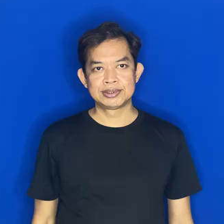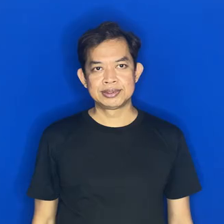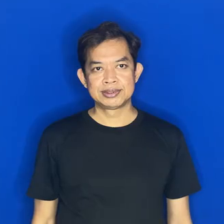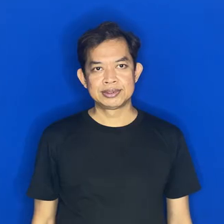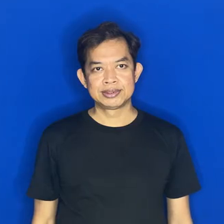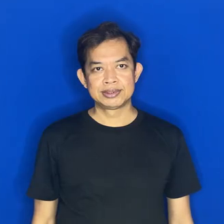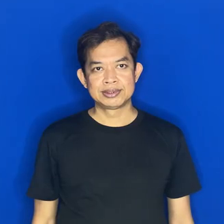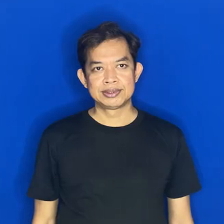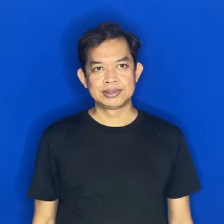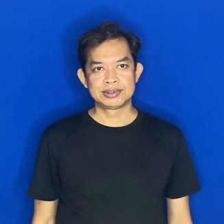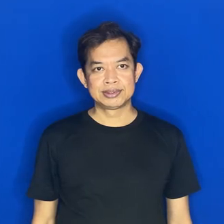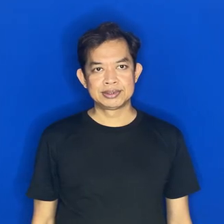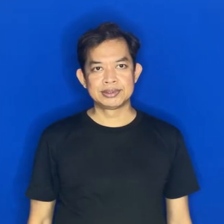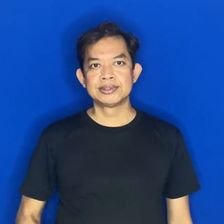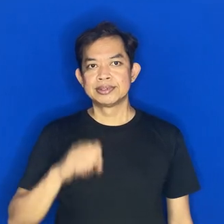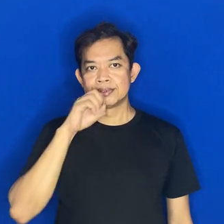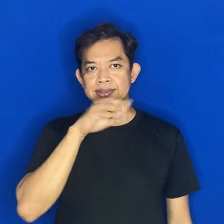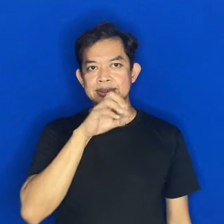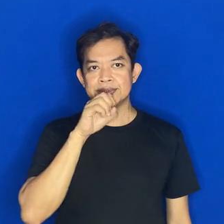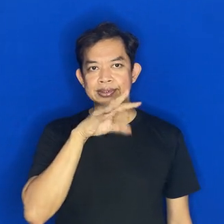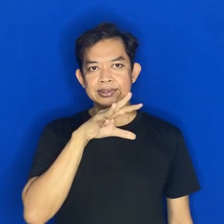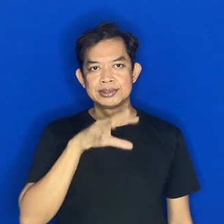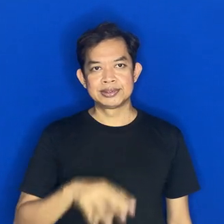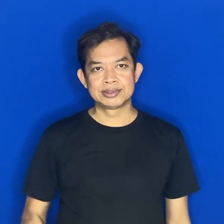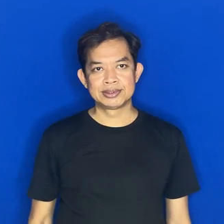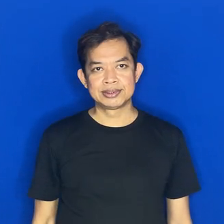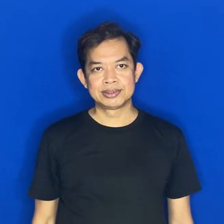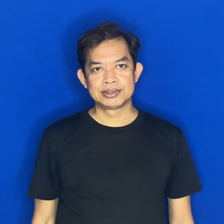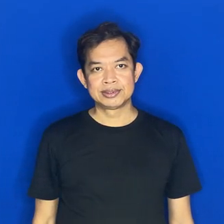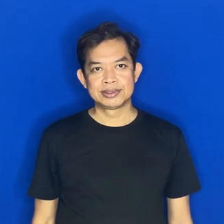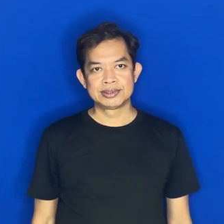grandmother